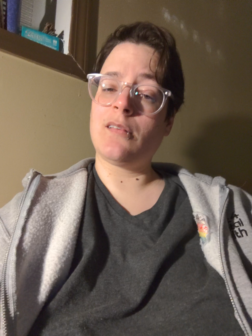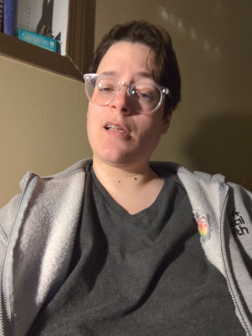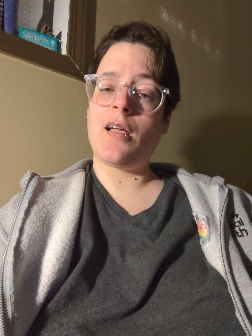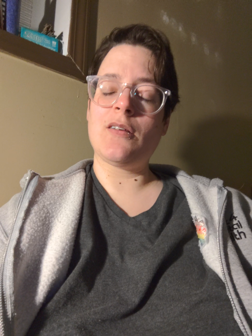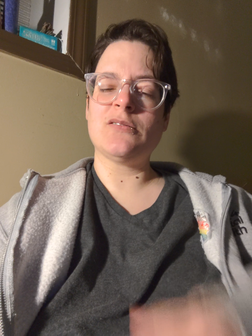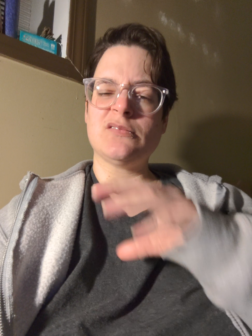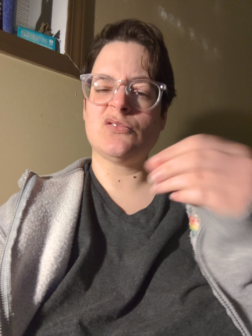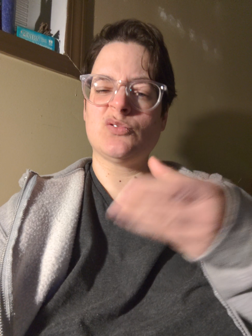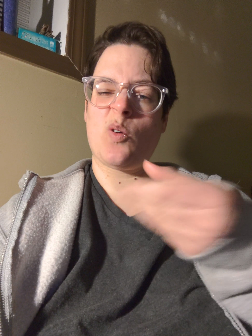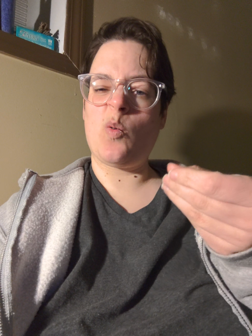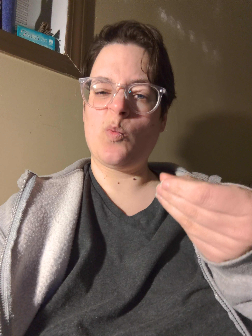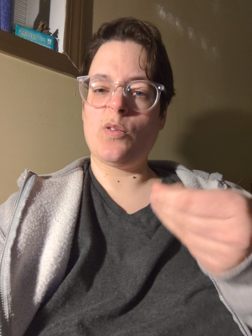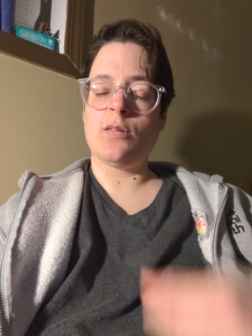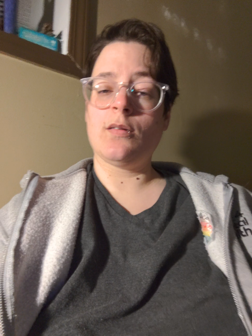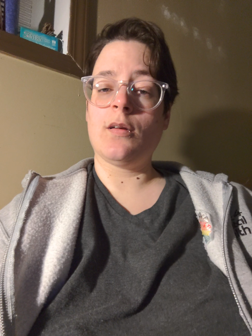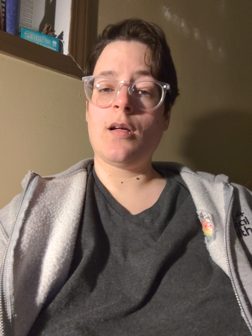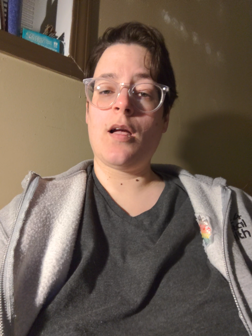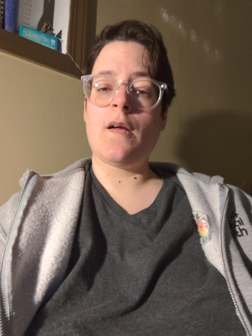story